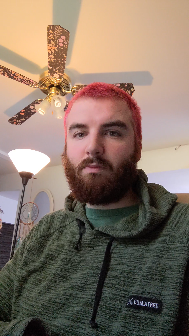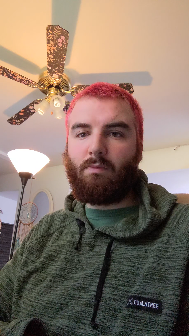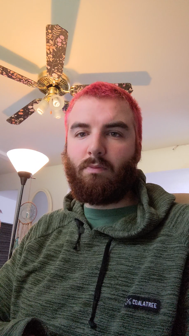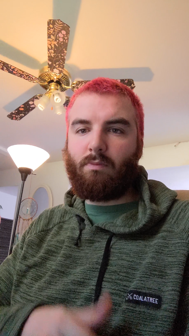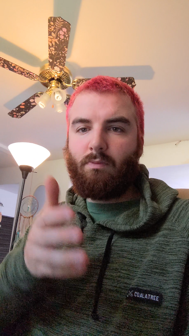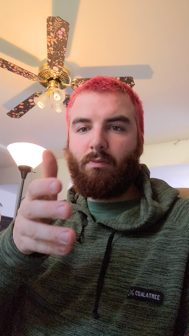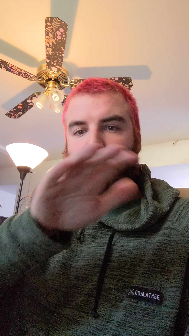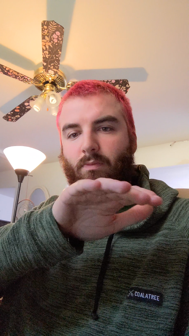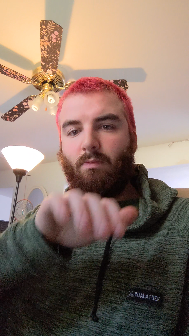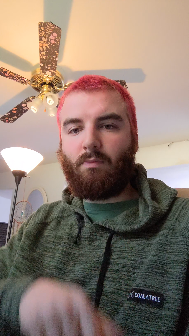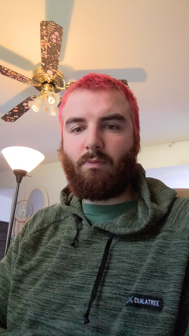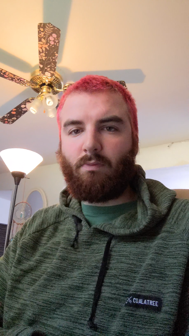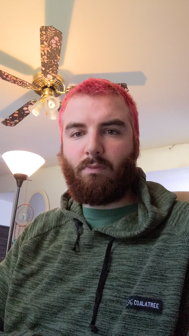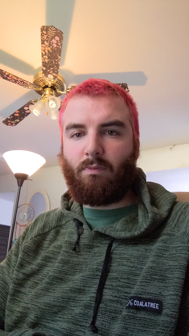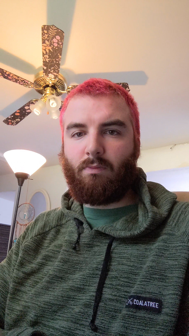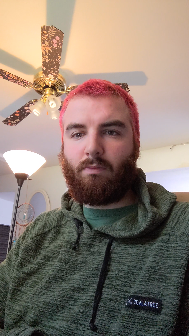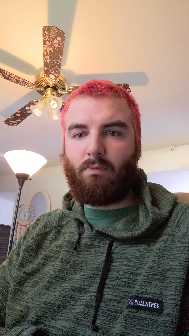cover